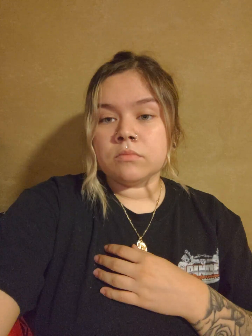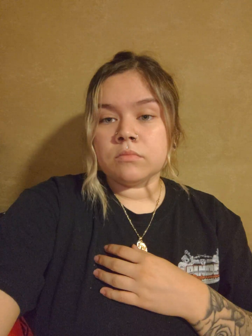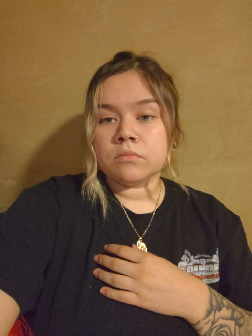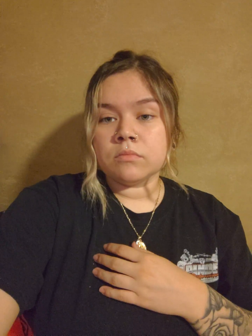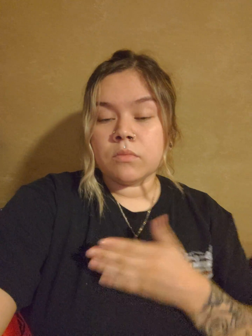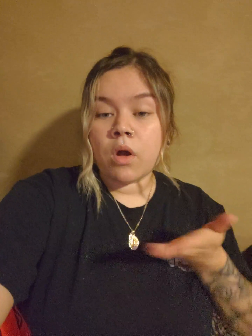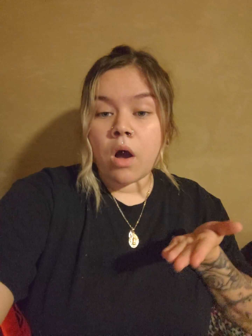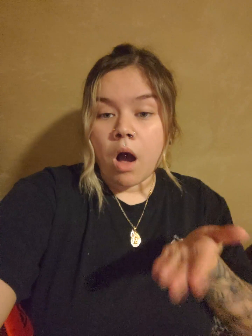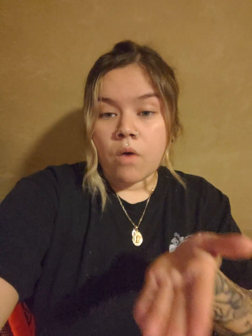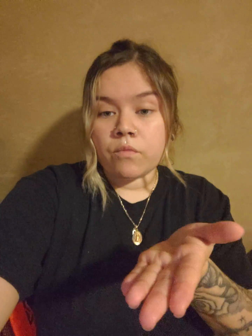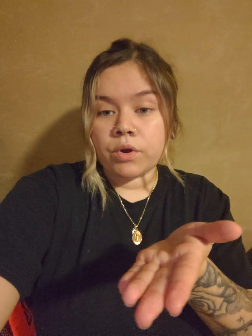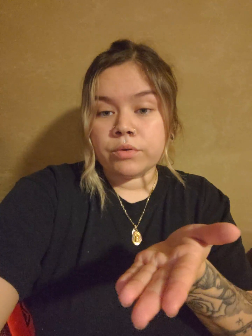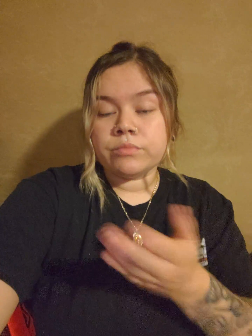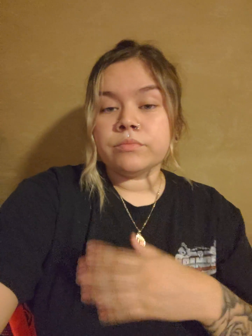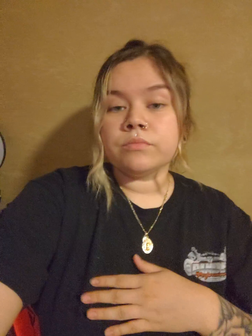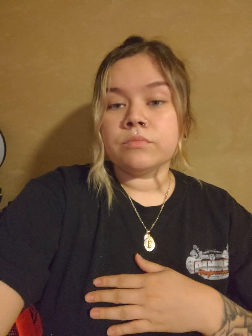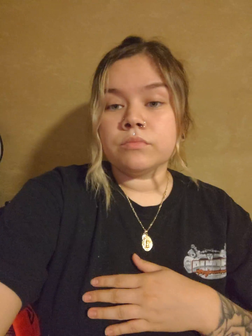oven